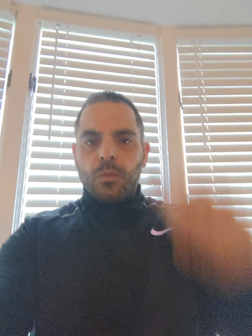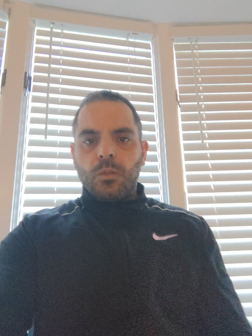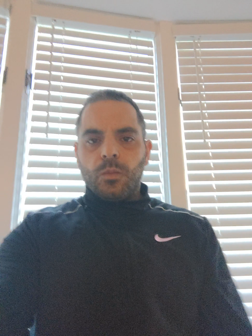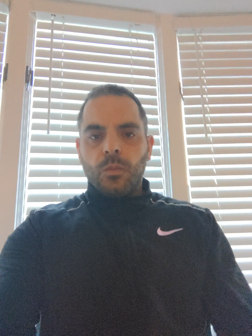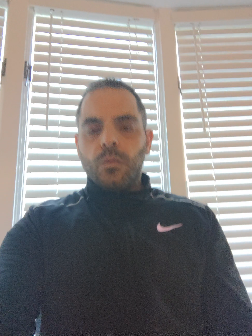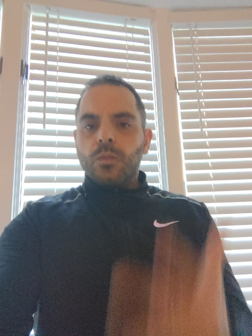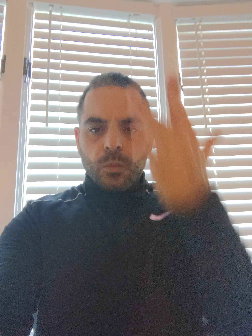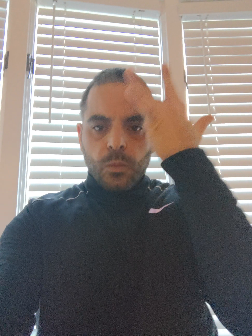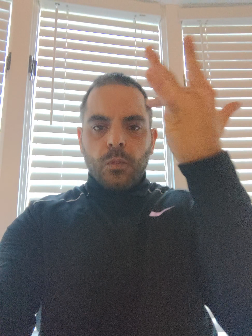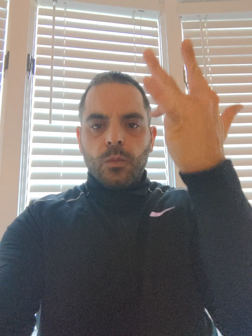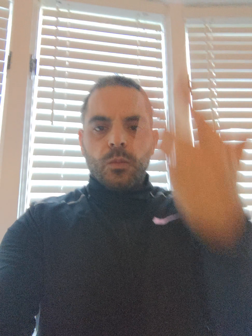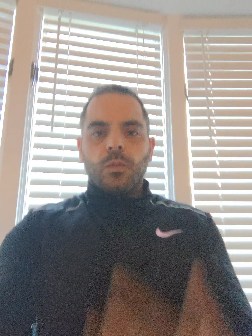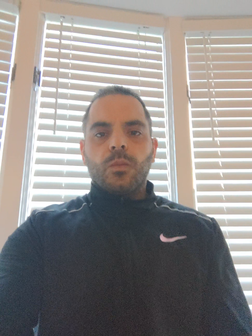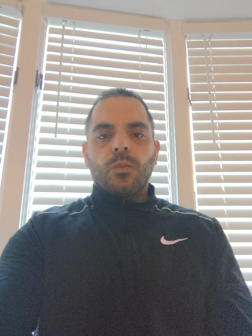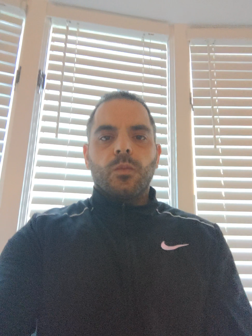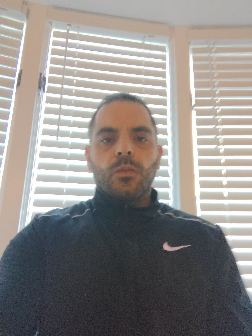why